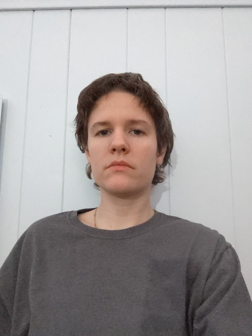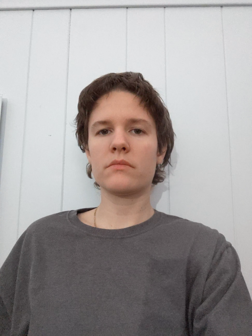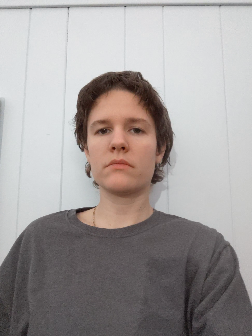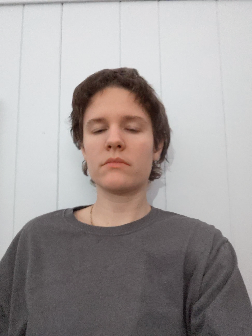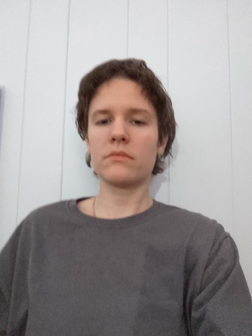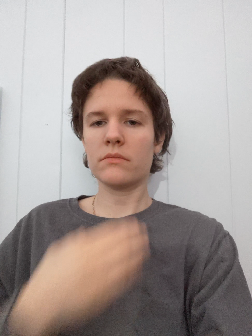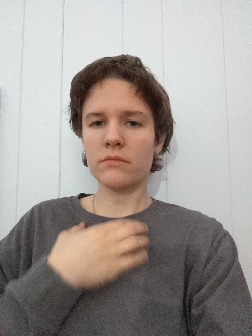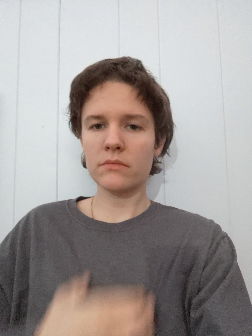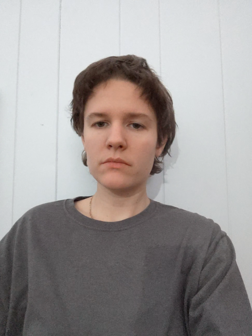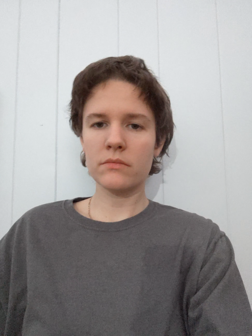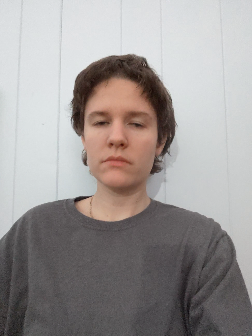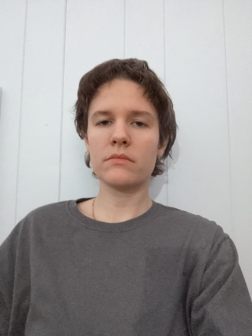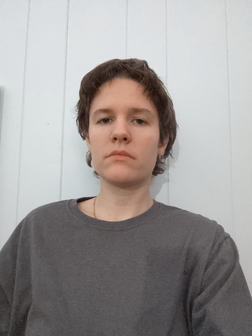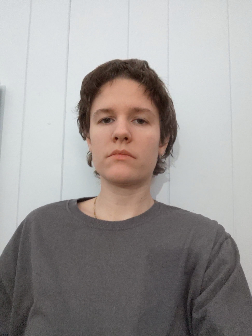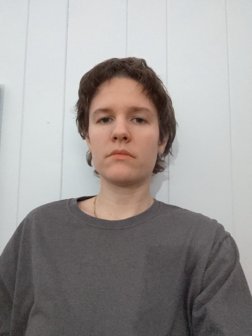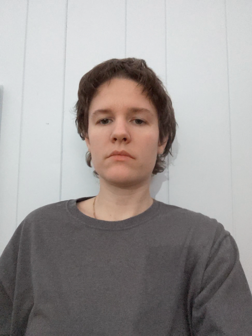hungry